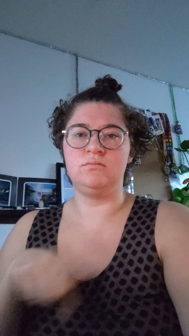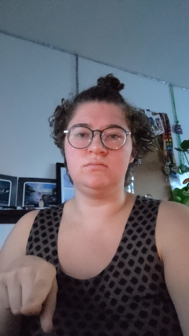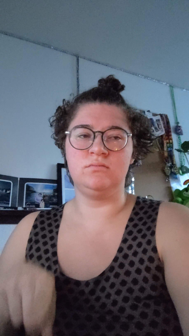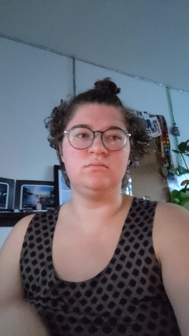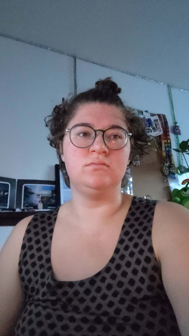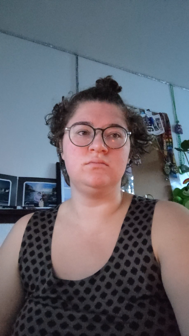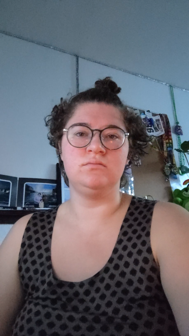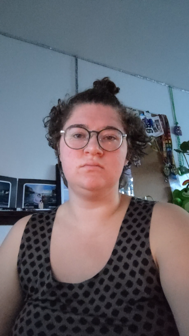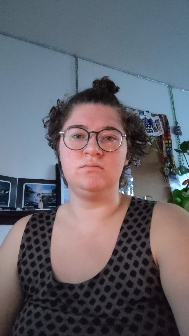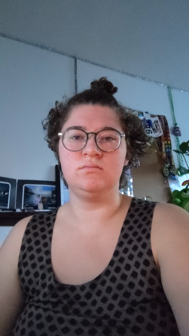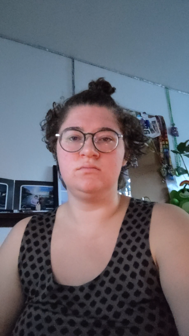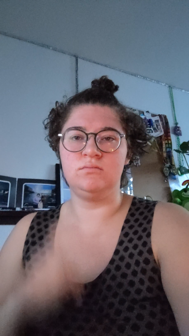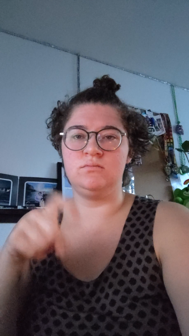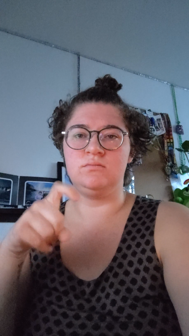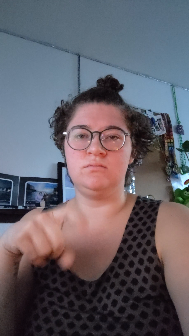need